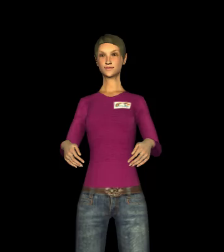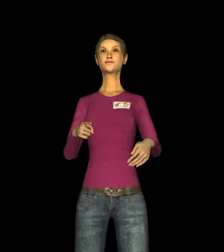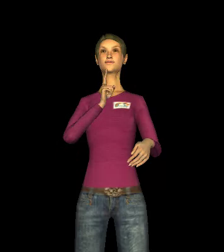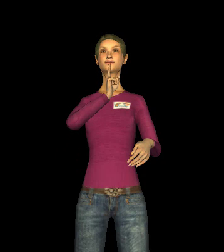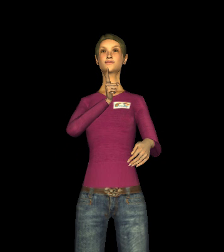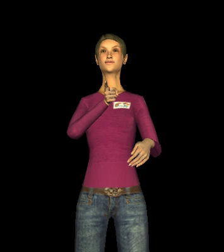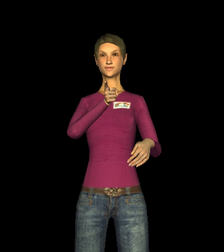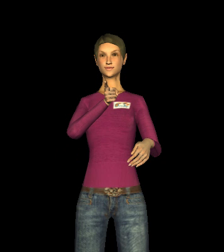طلب